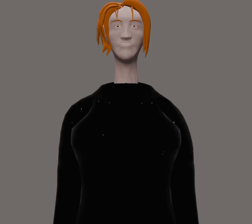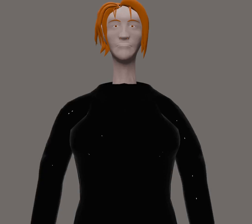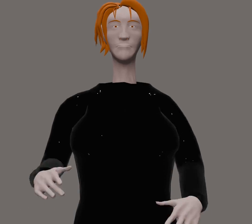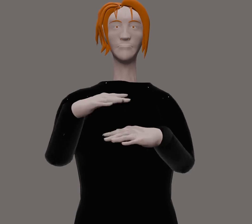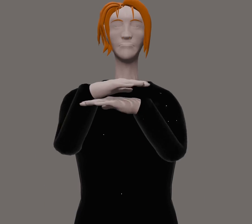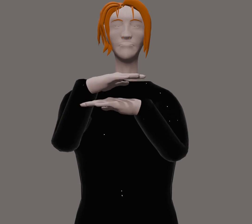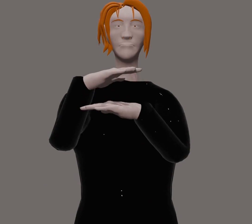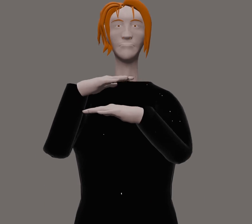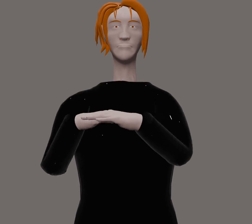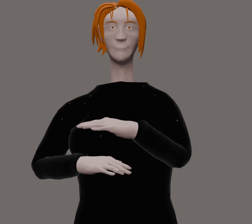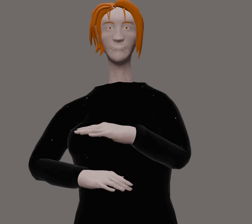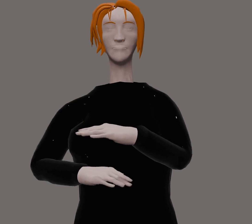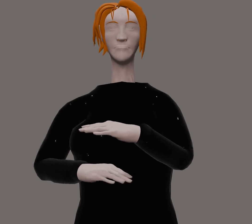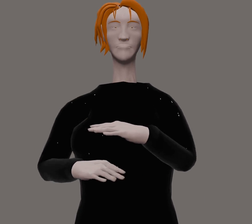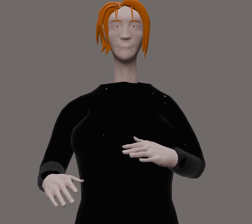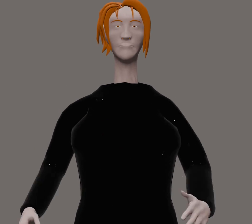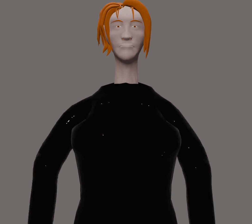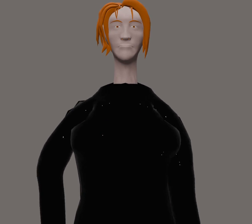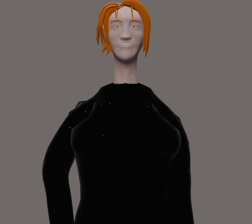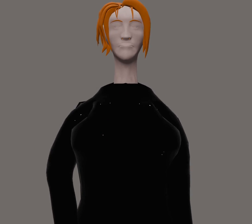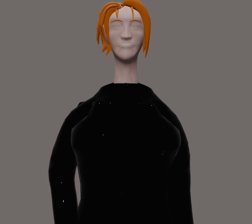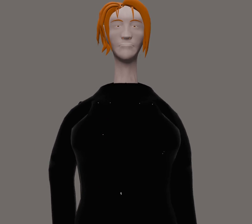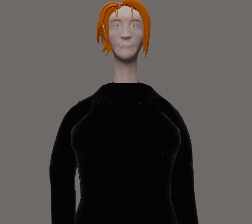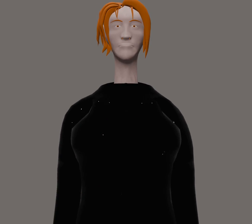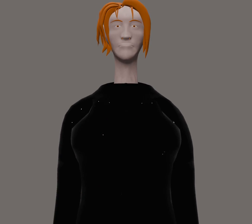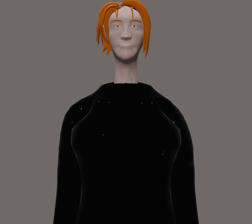Below